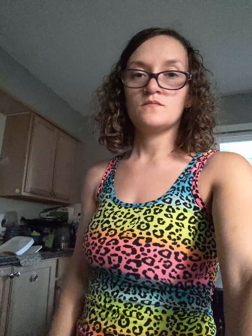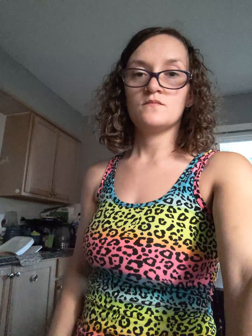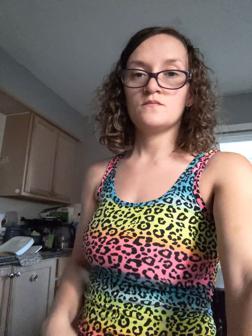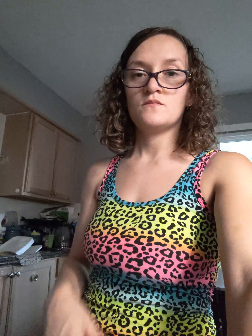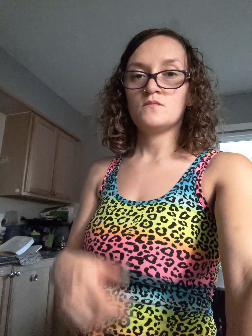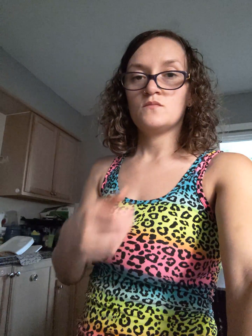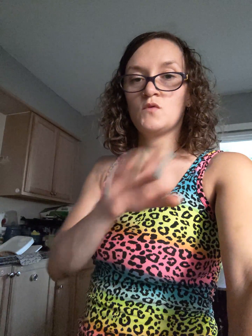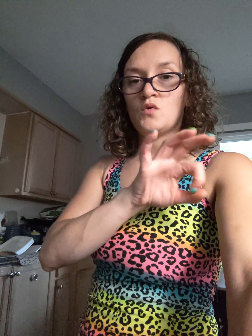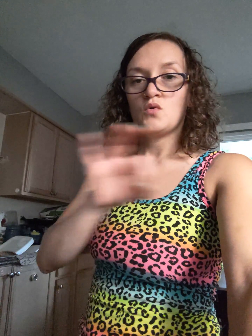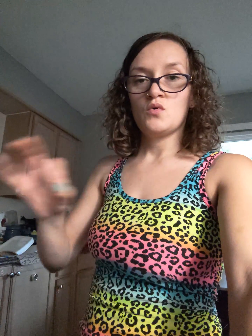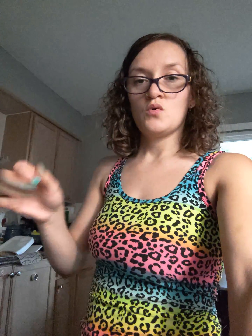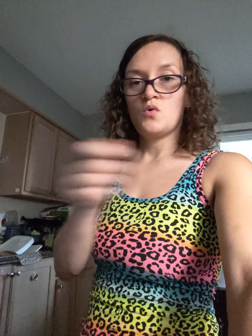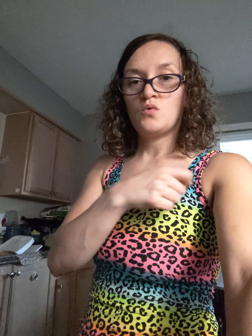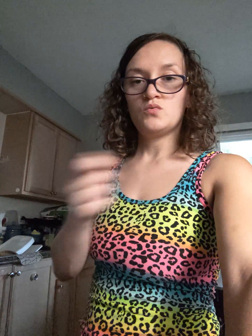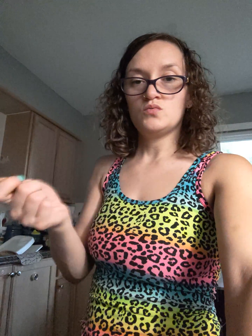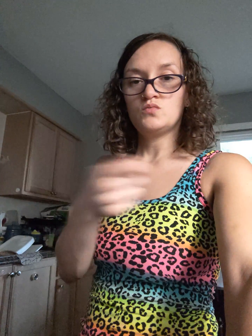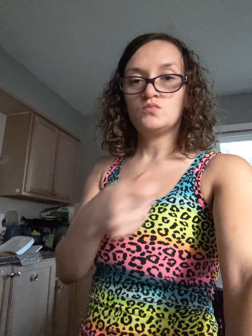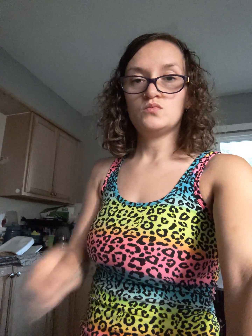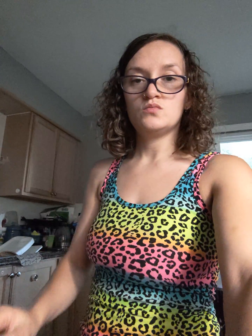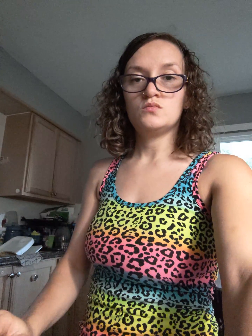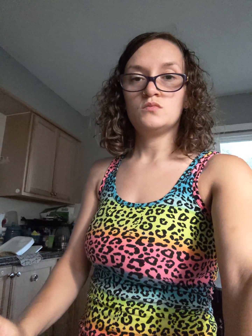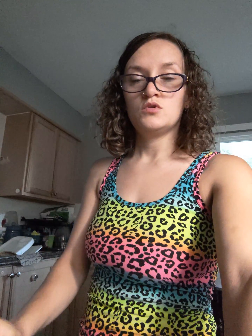hose